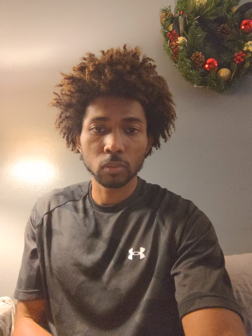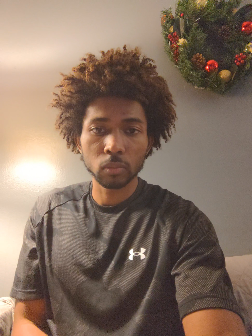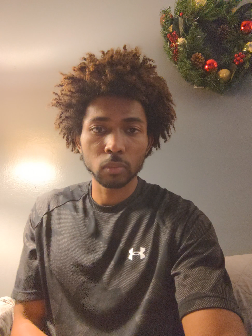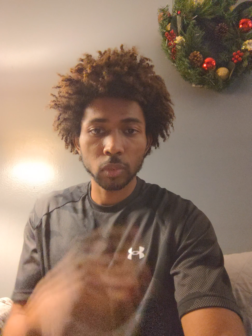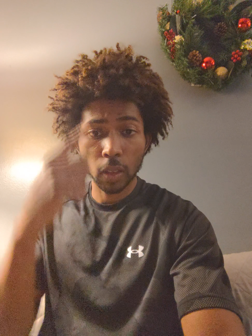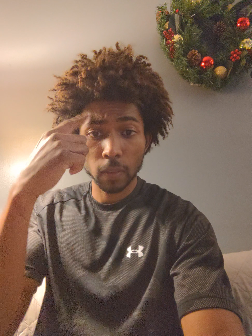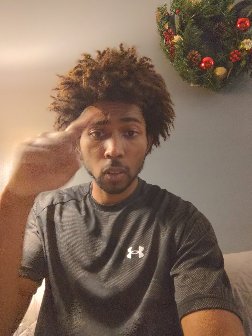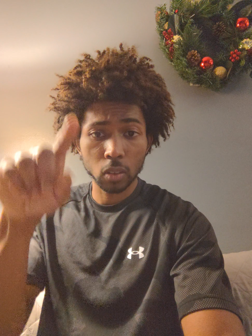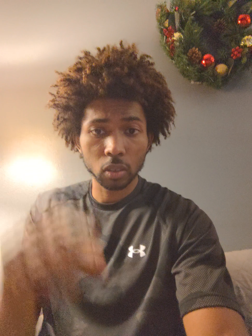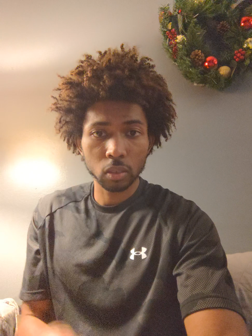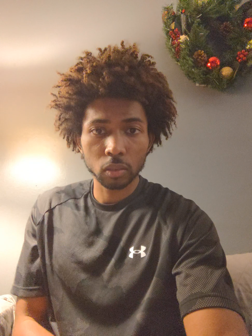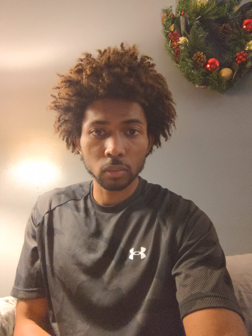for